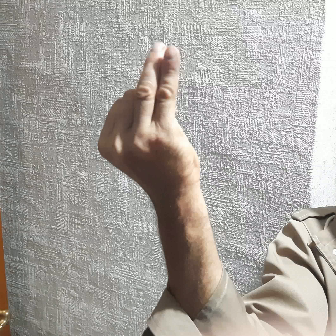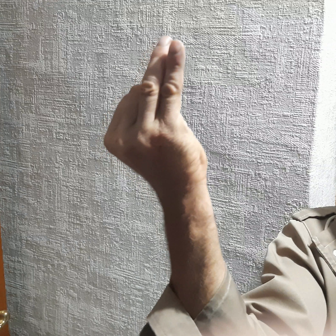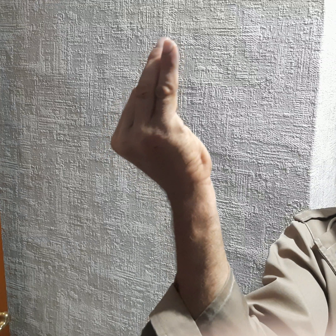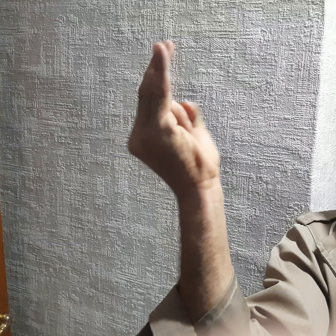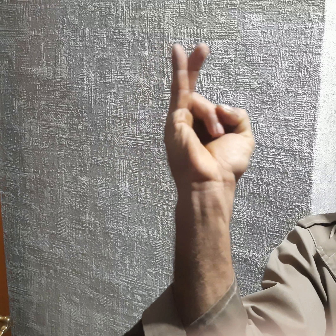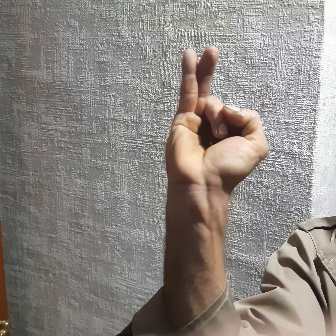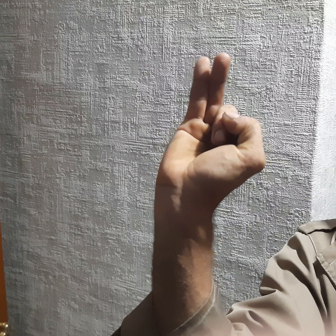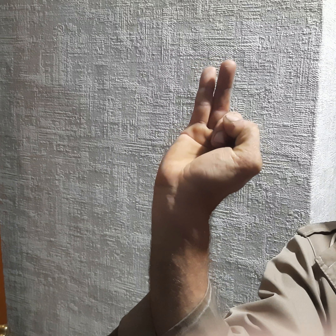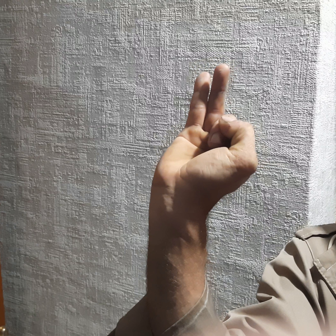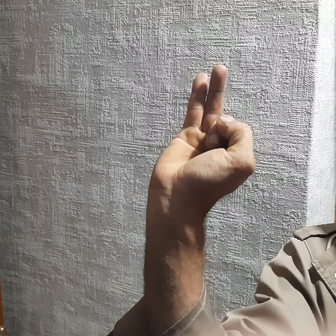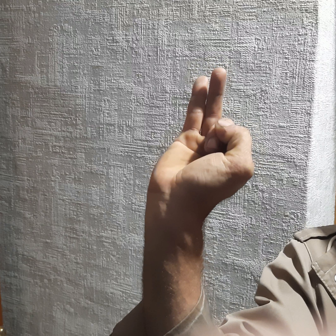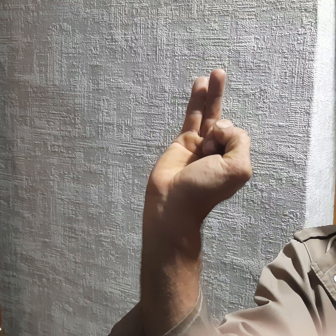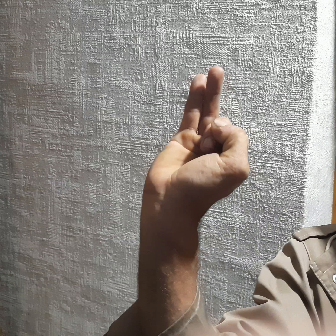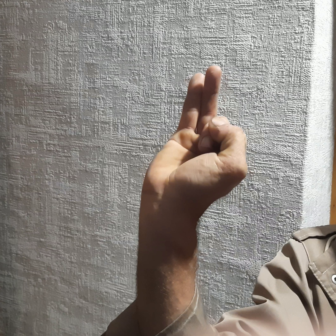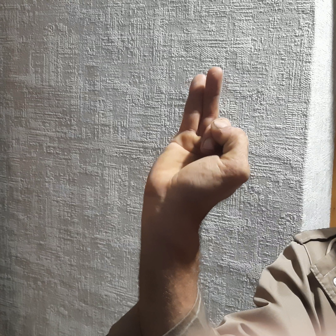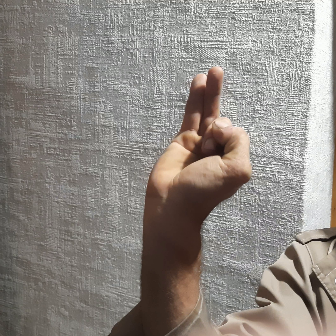Й